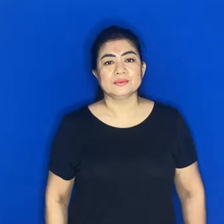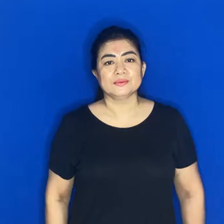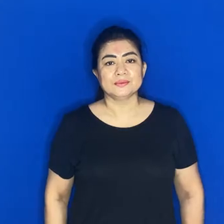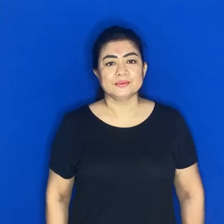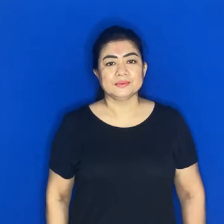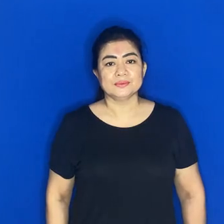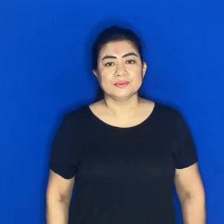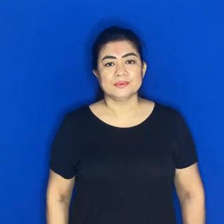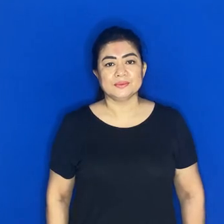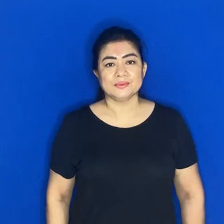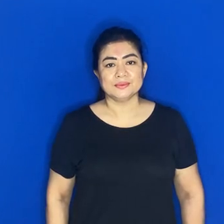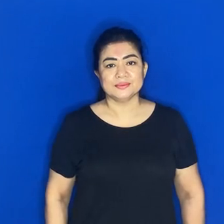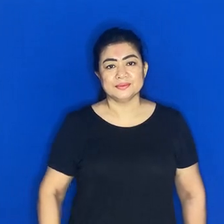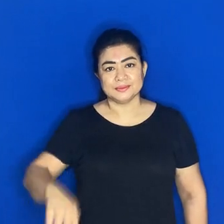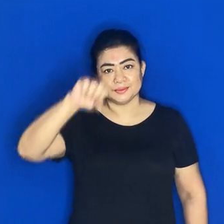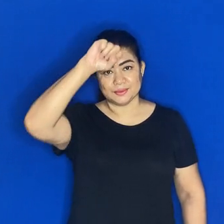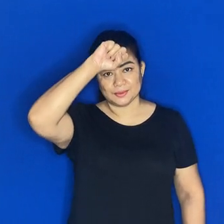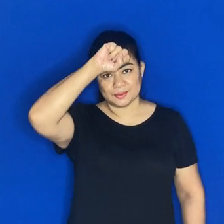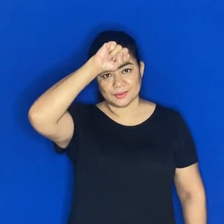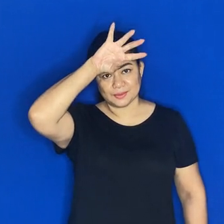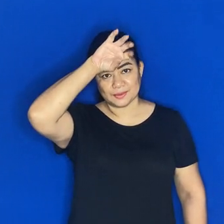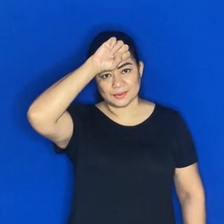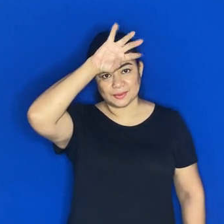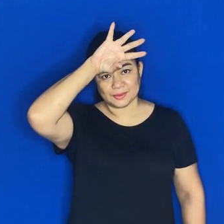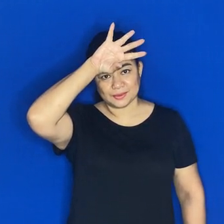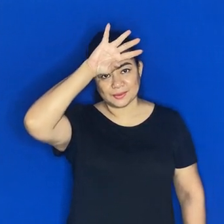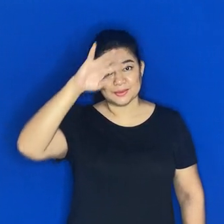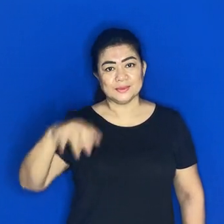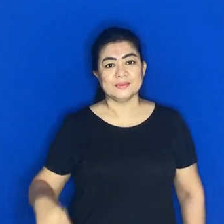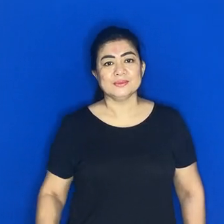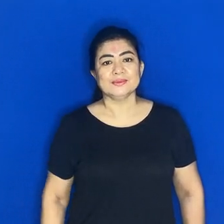grandfather